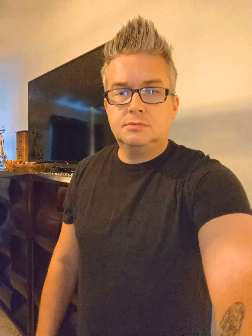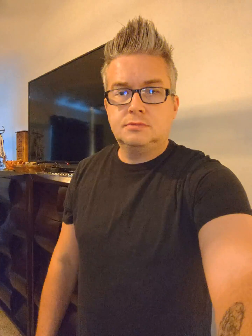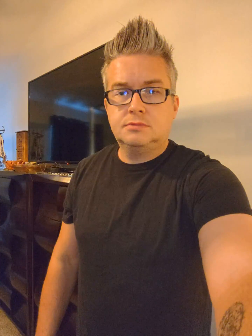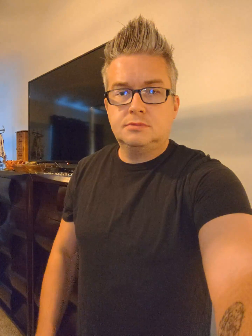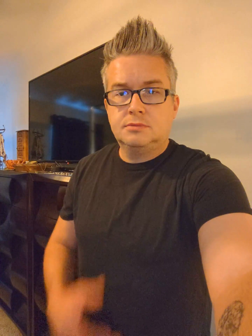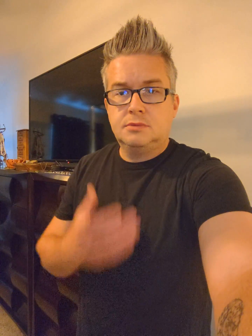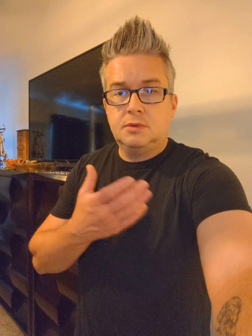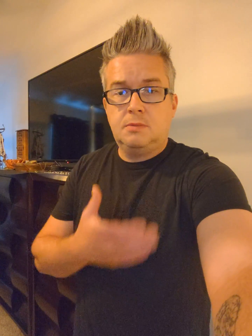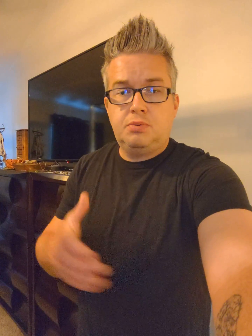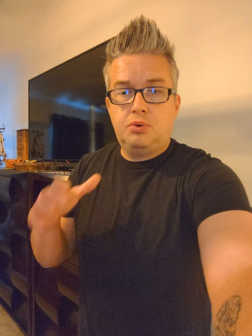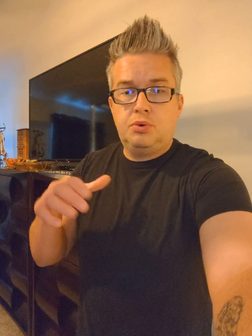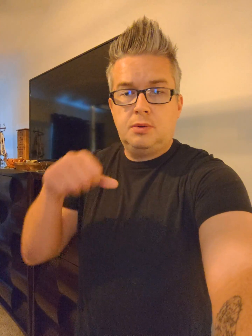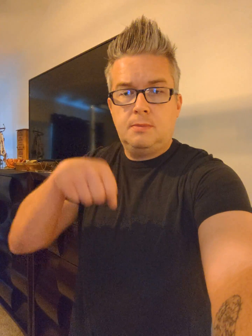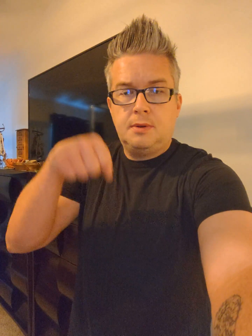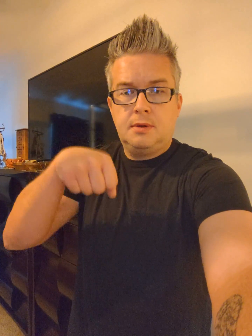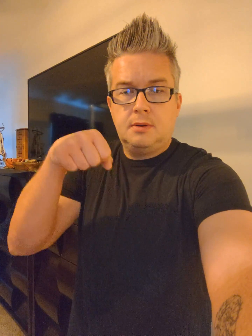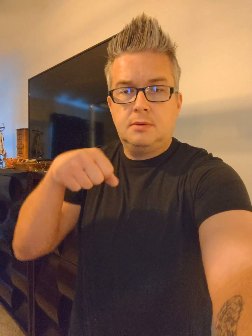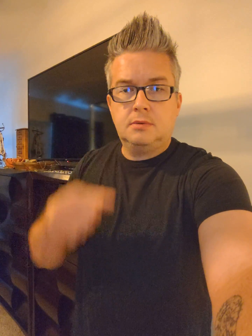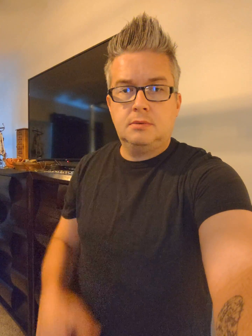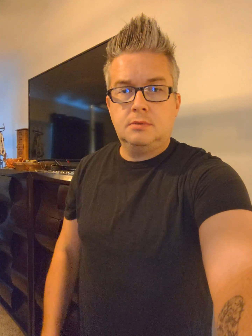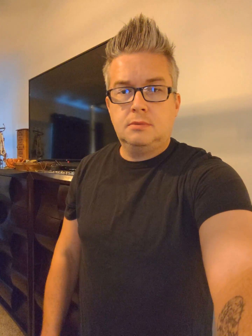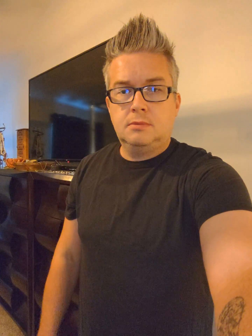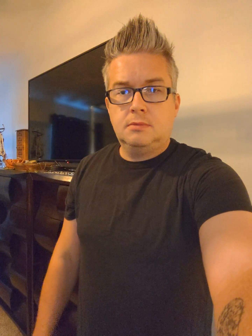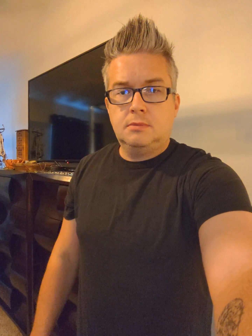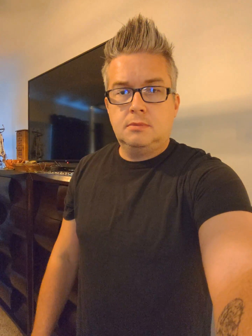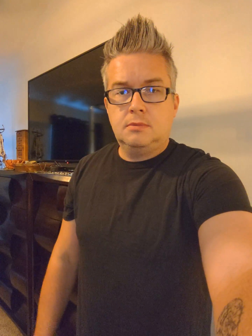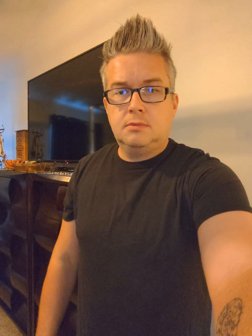basket